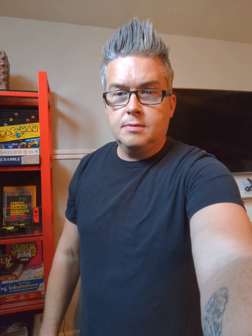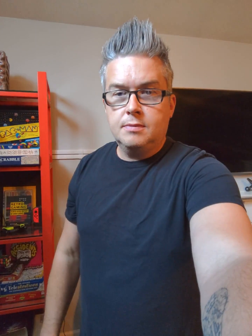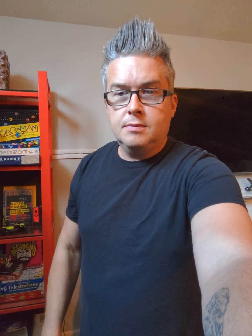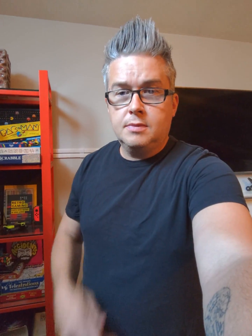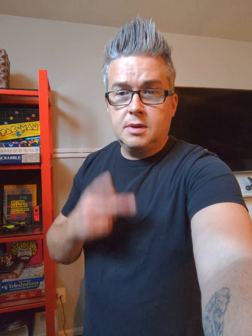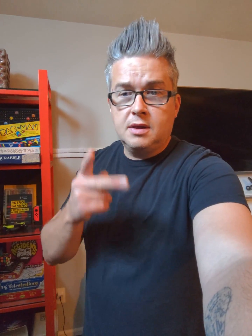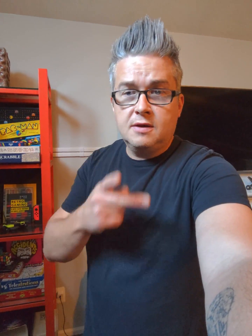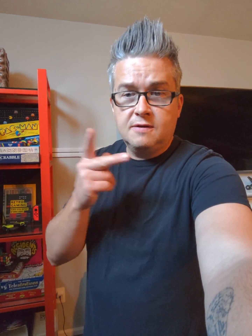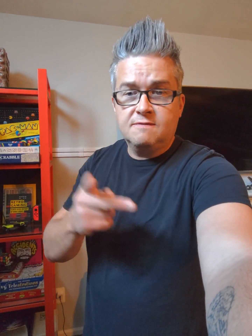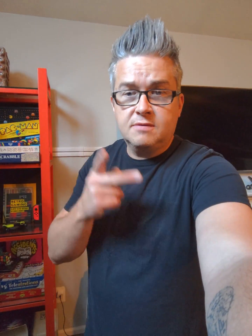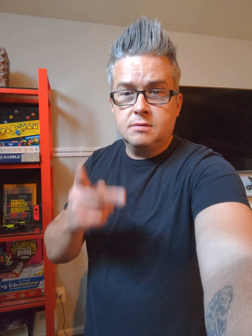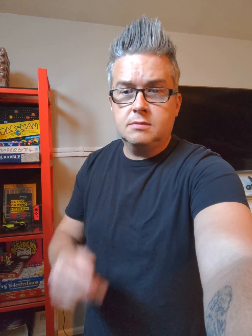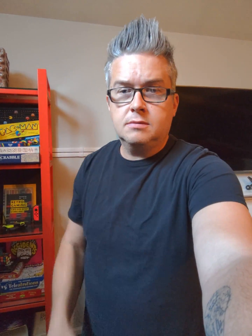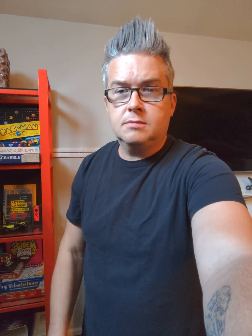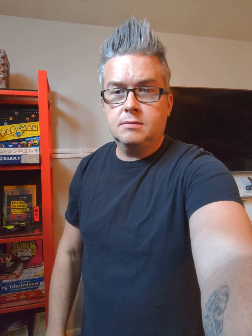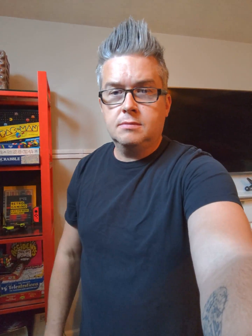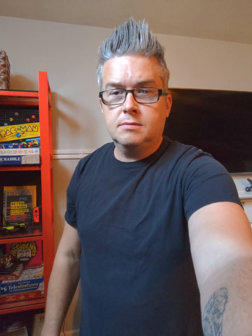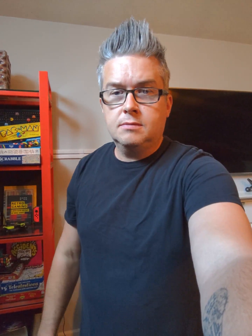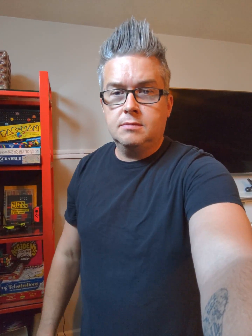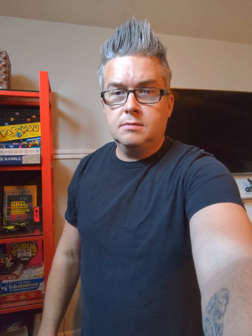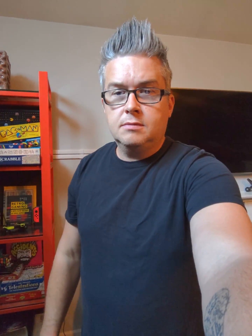careful